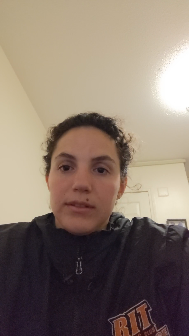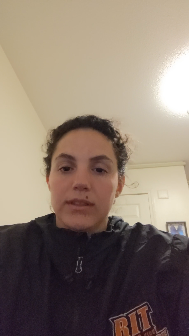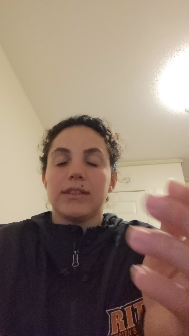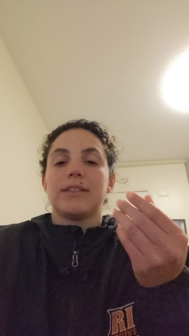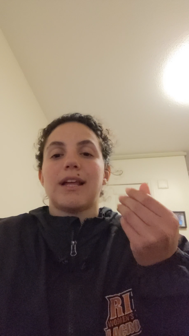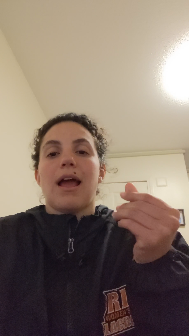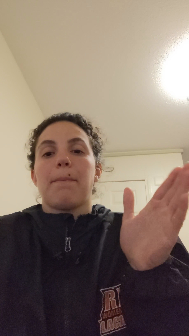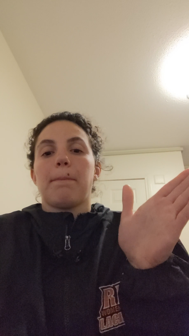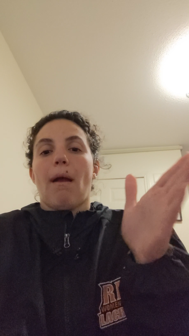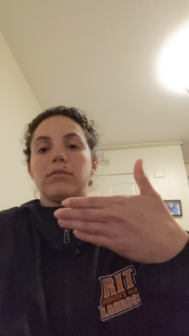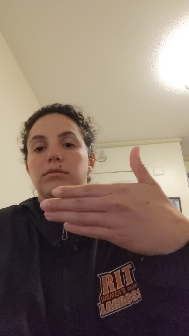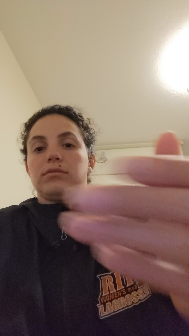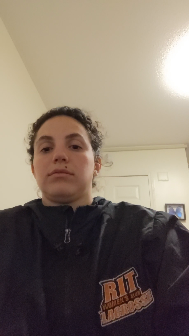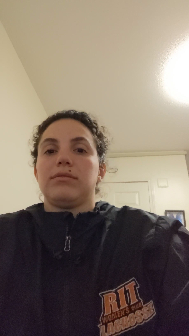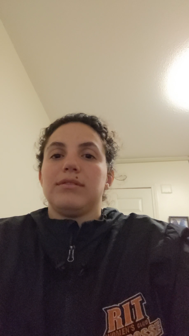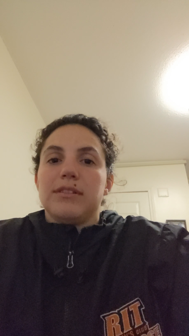sandbox